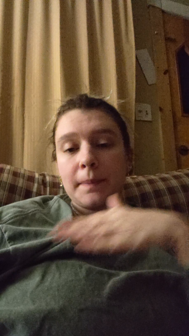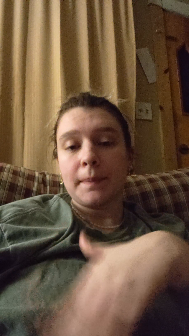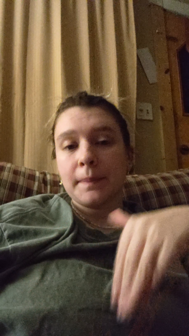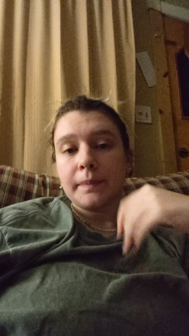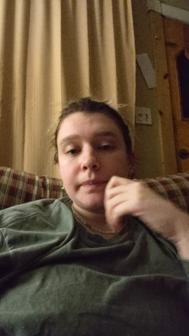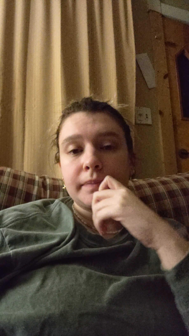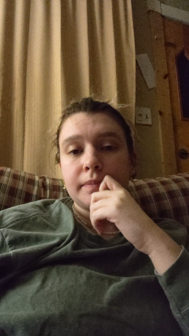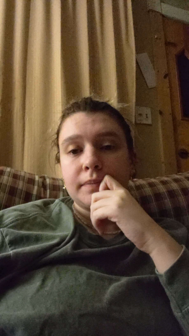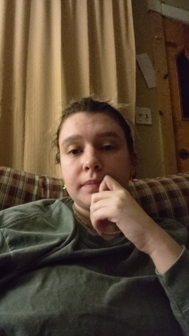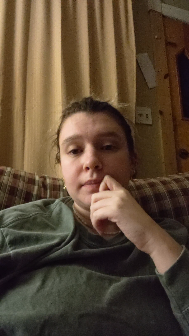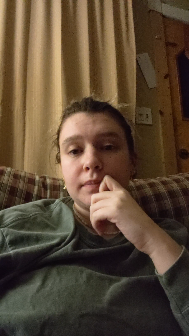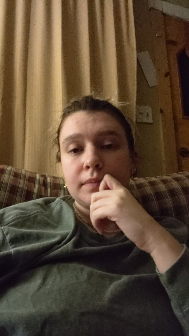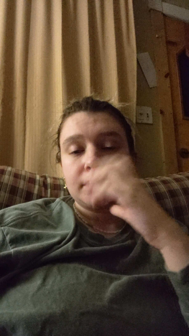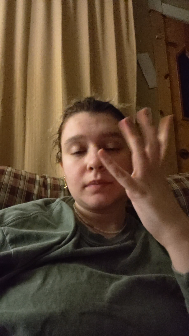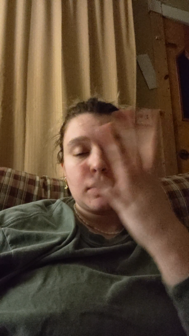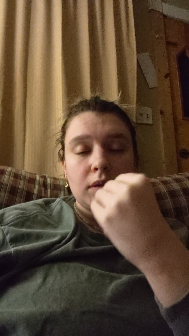asleep